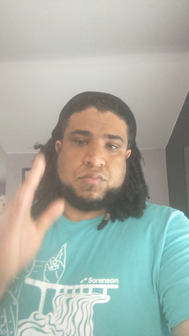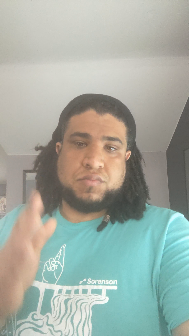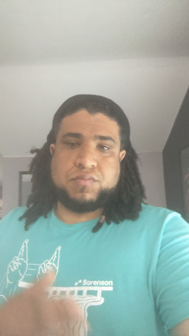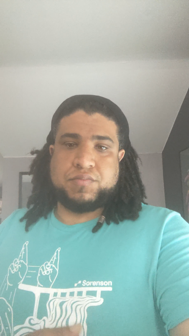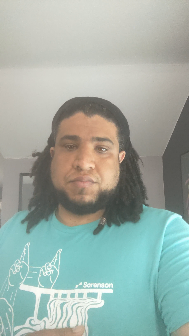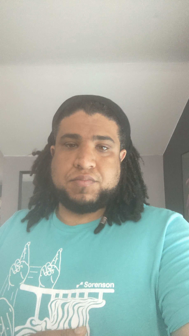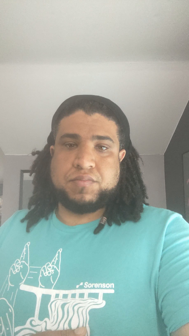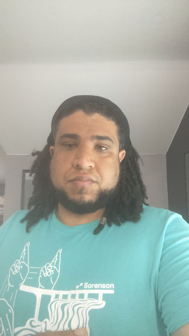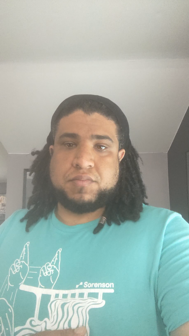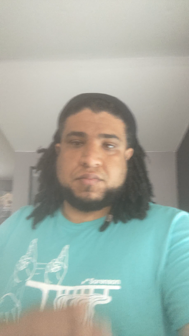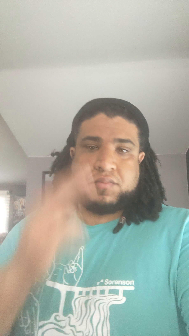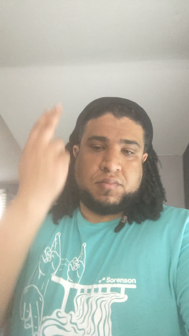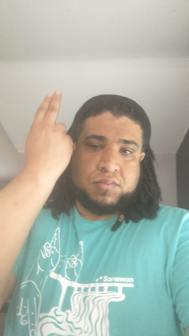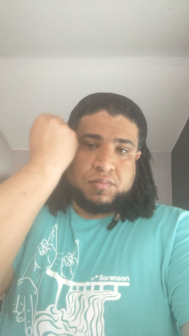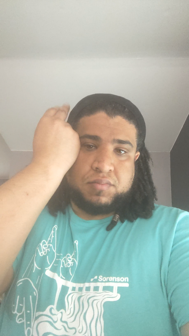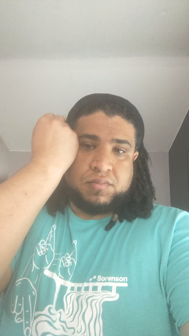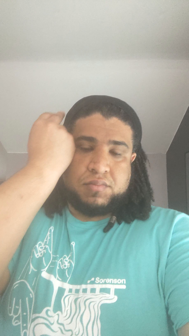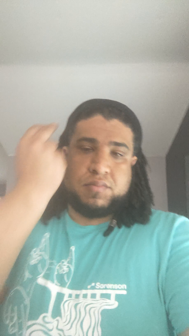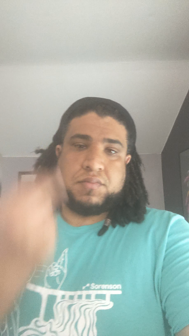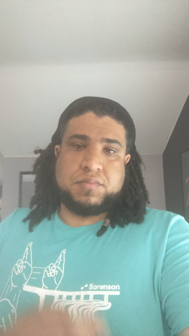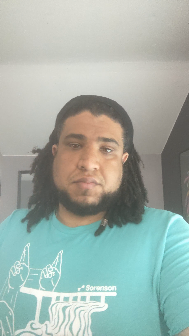bunny